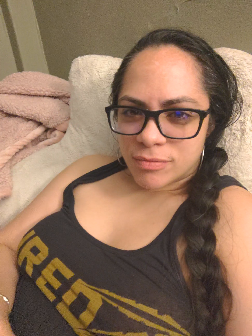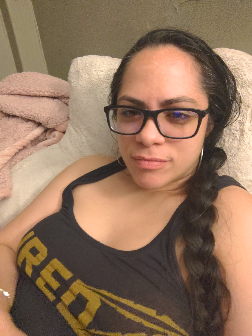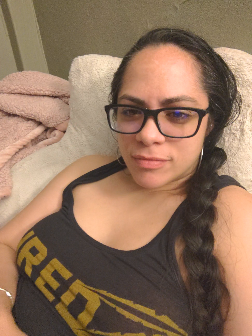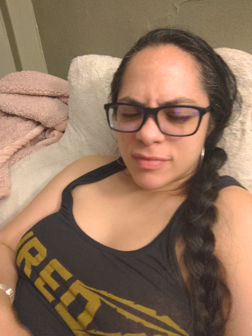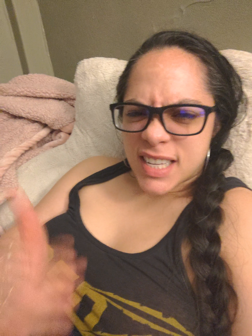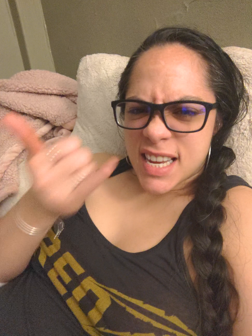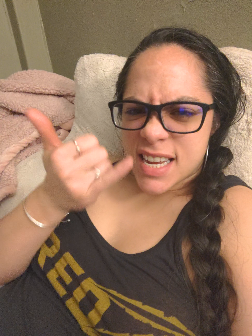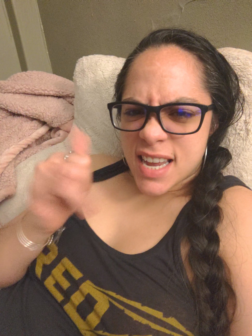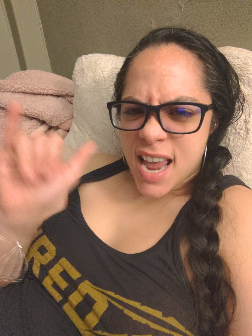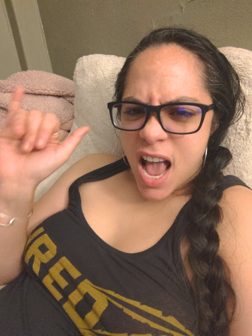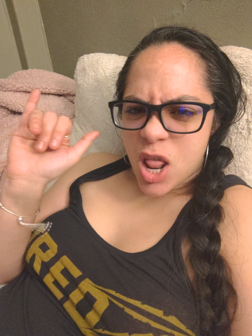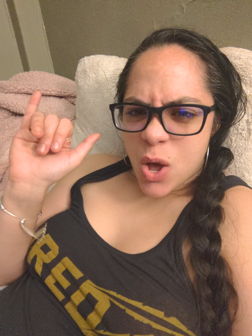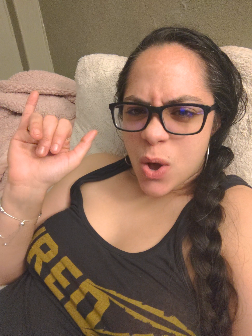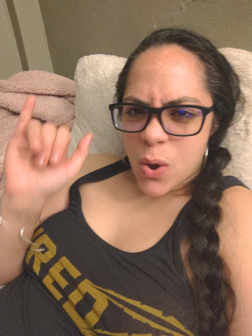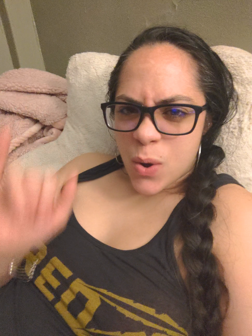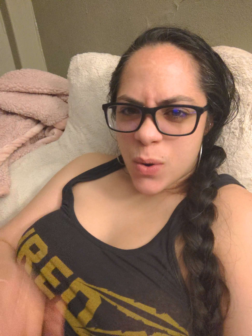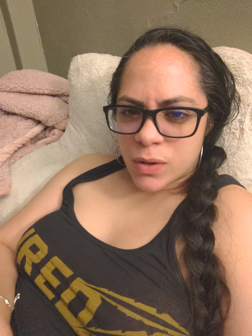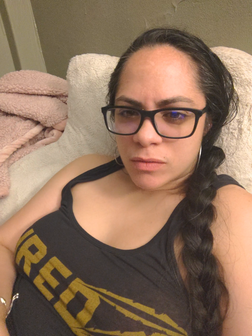yellow